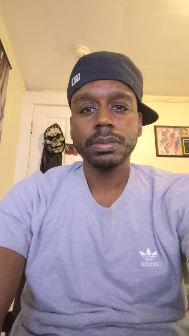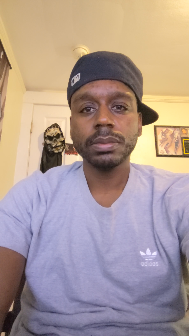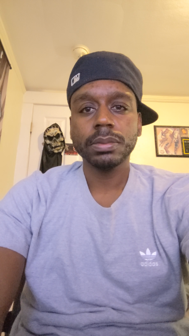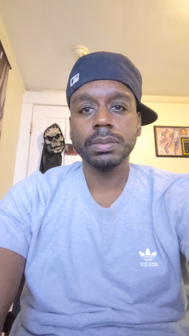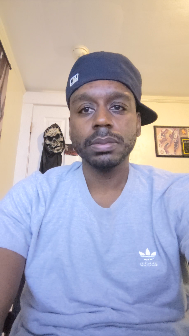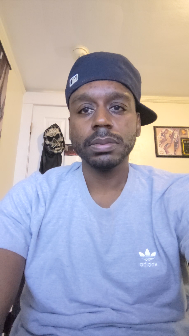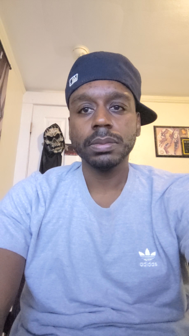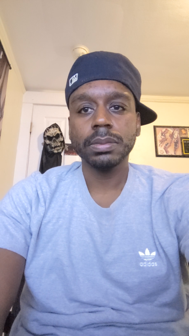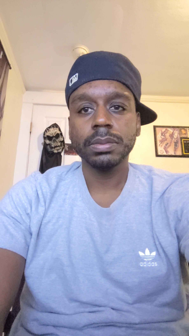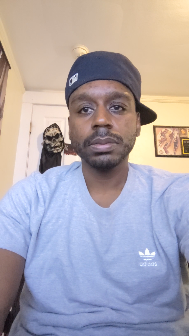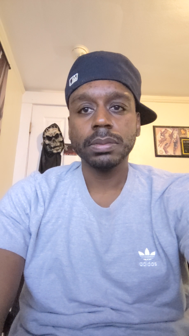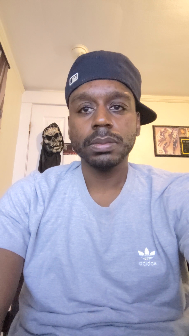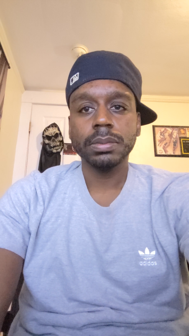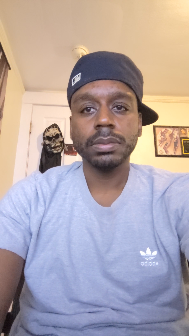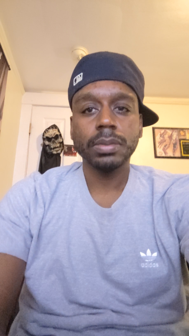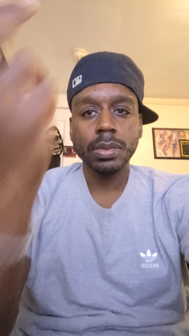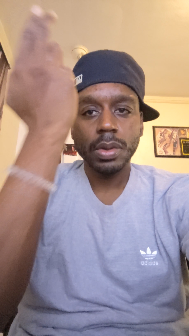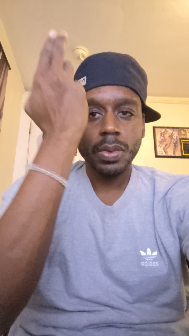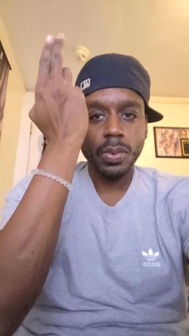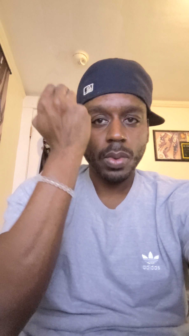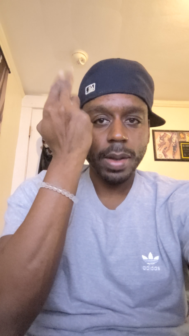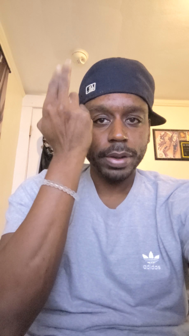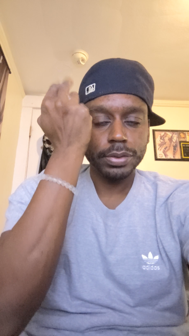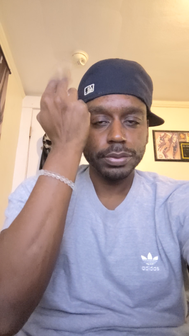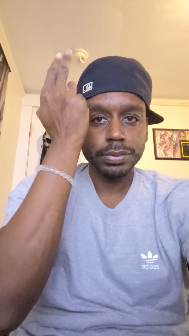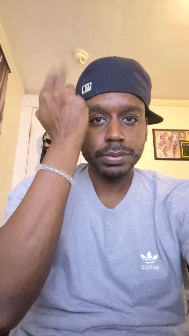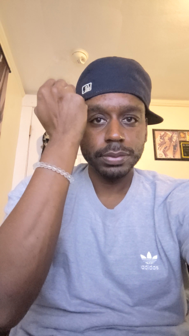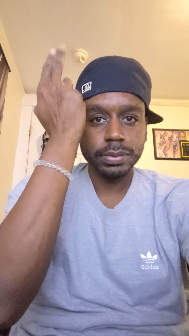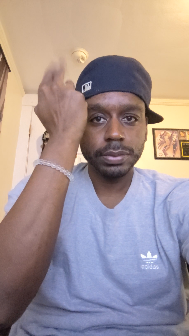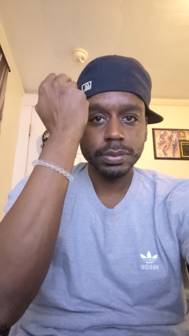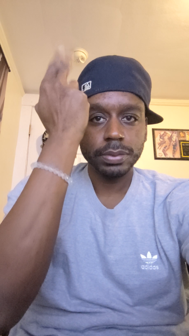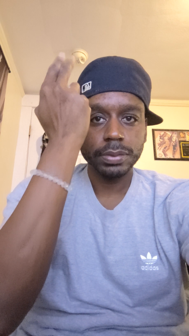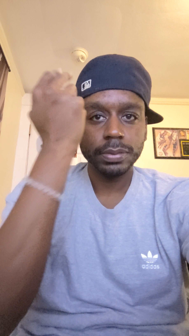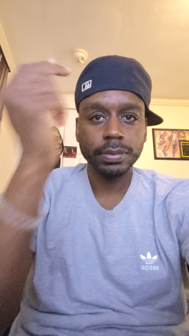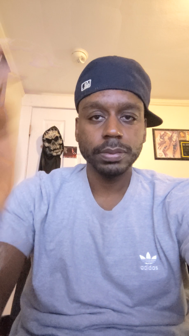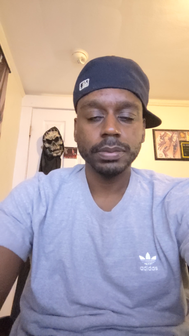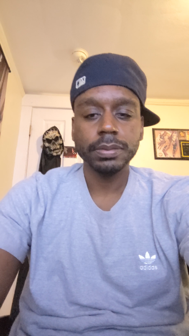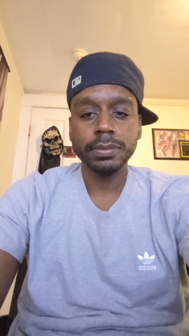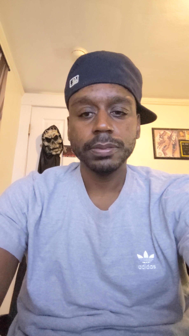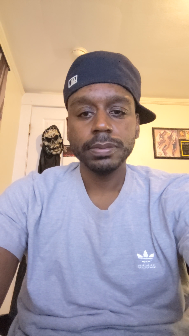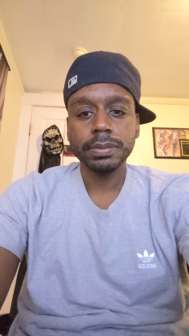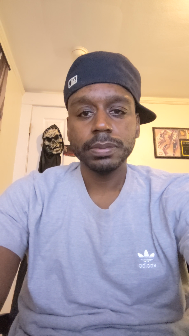rabbit